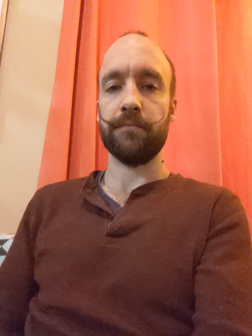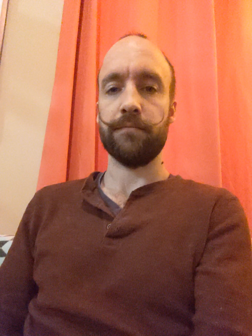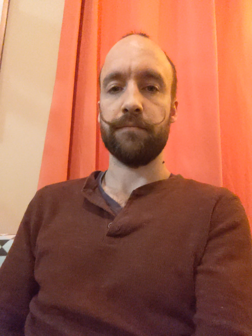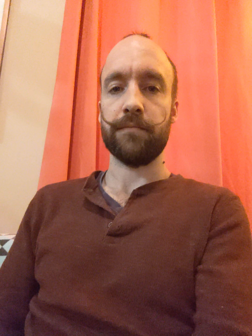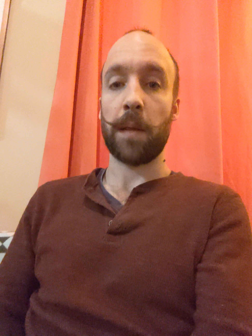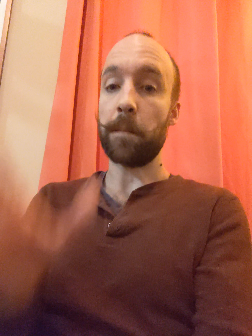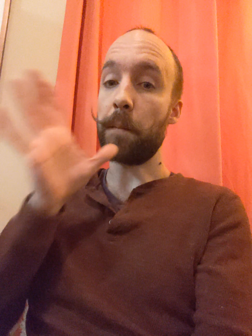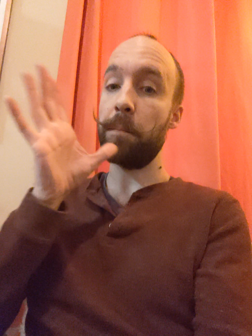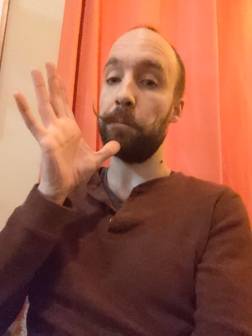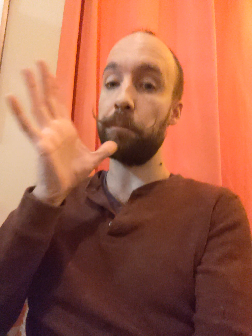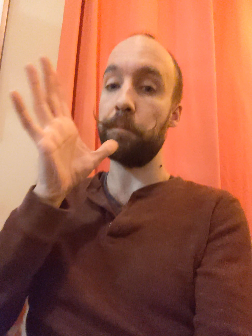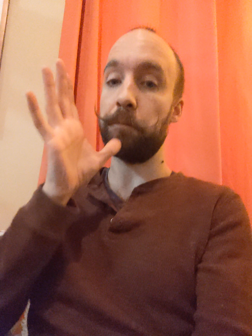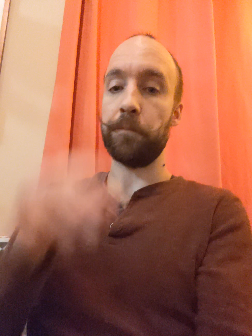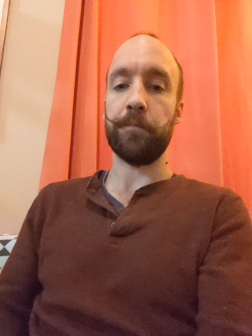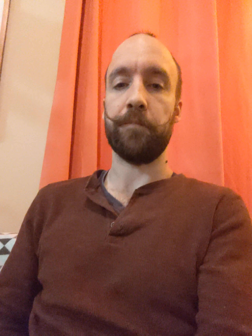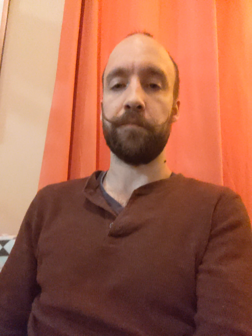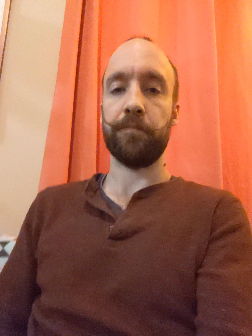mom